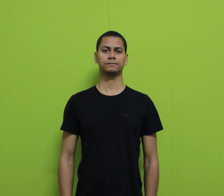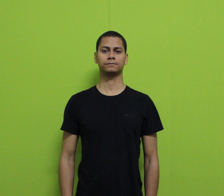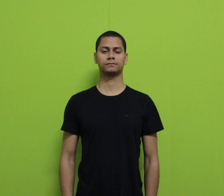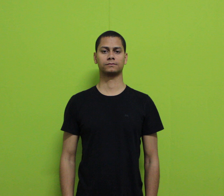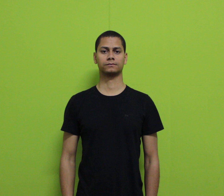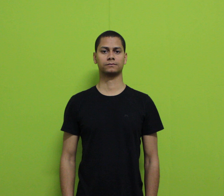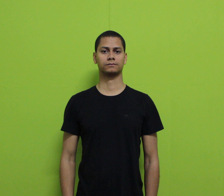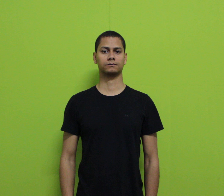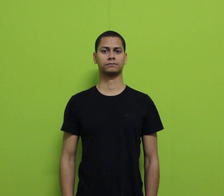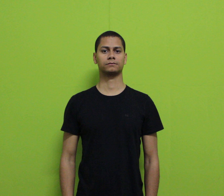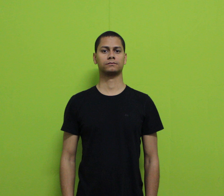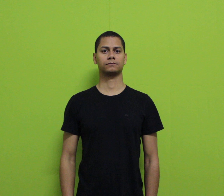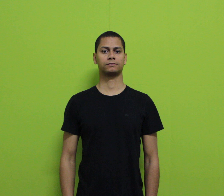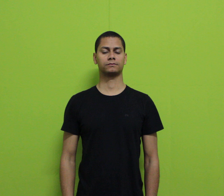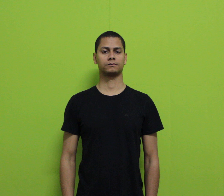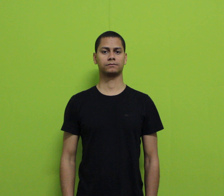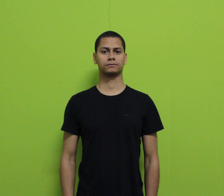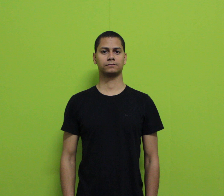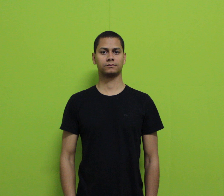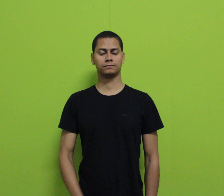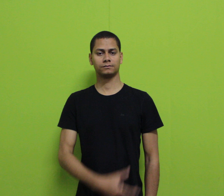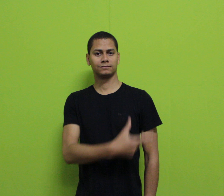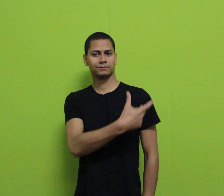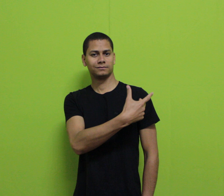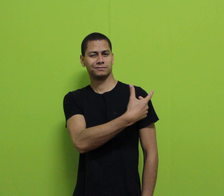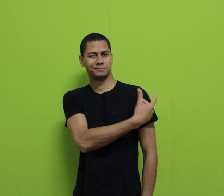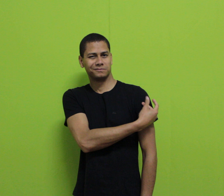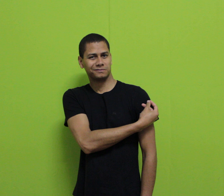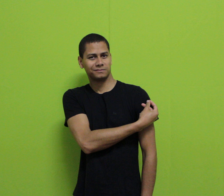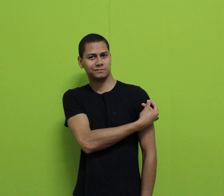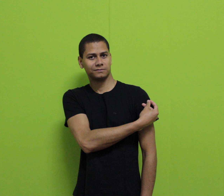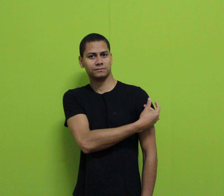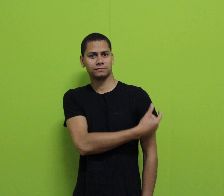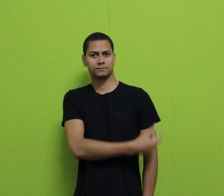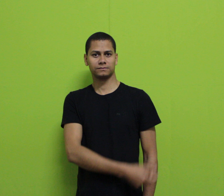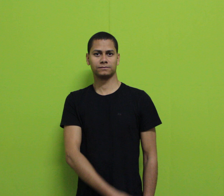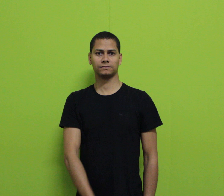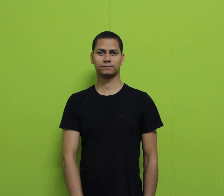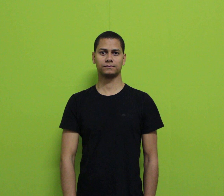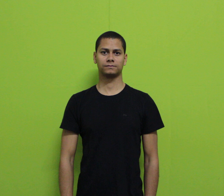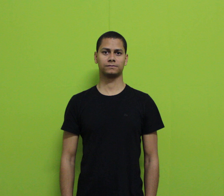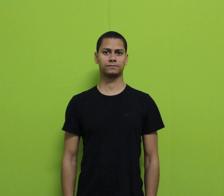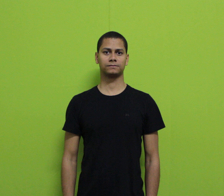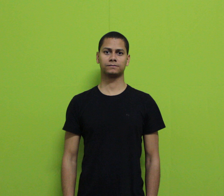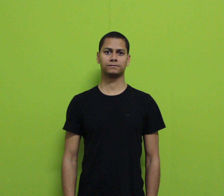vacina